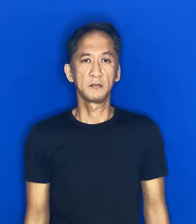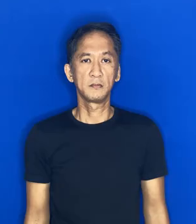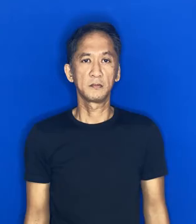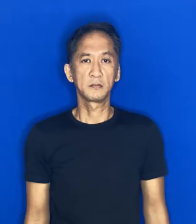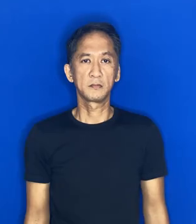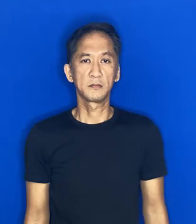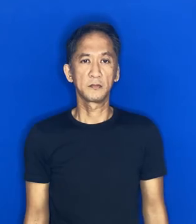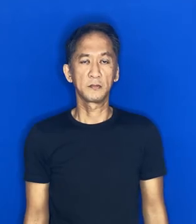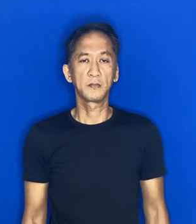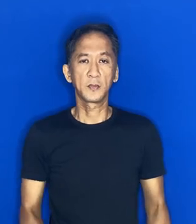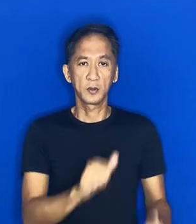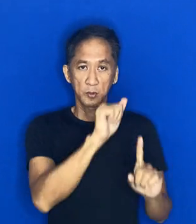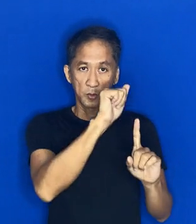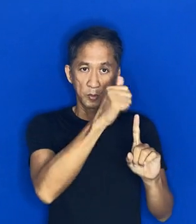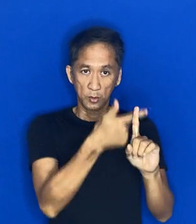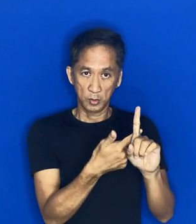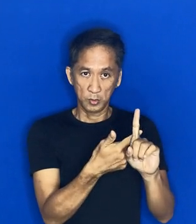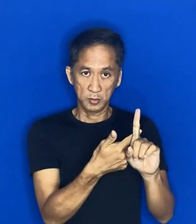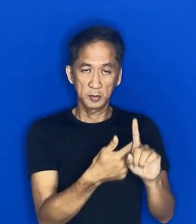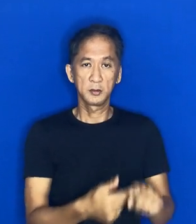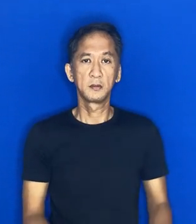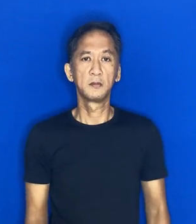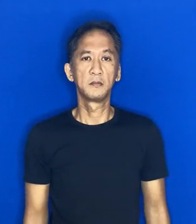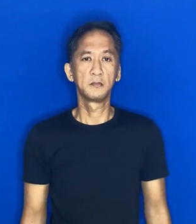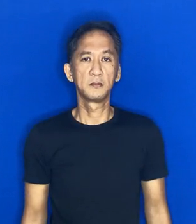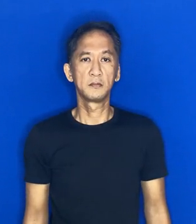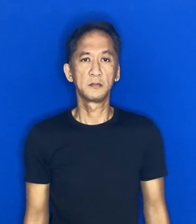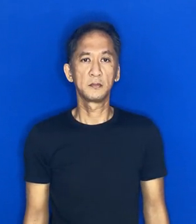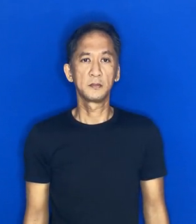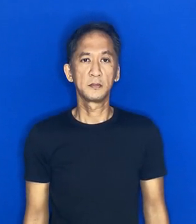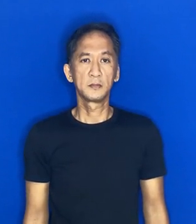august